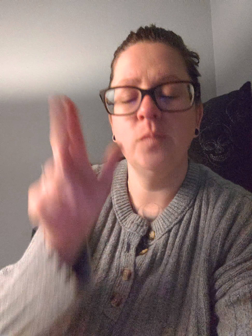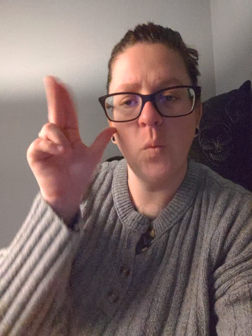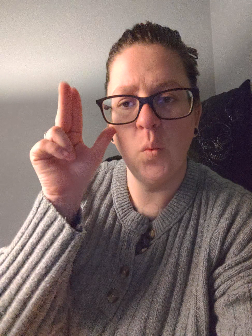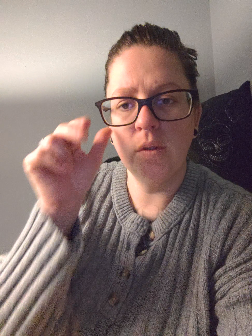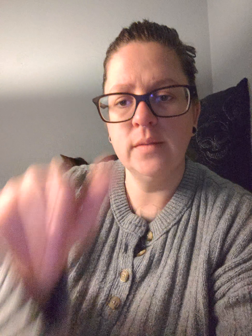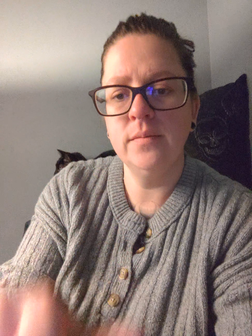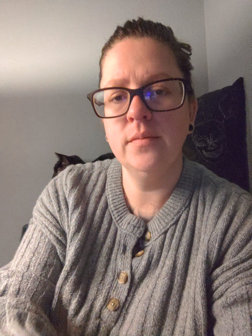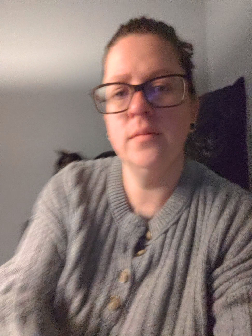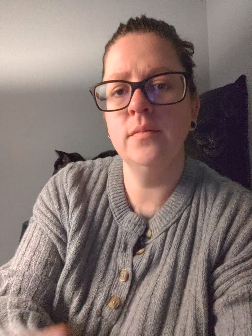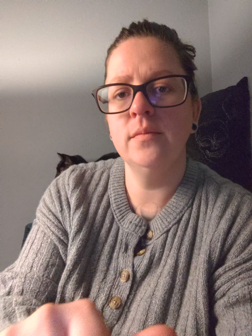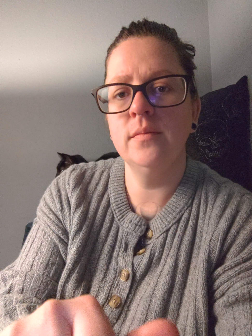horse